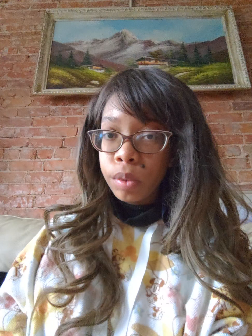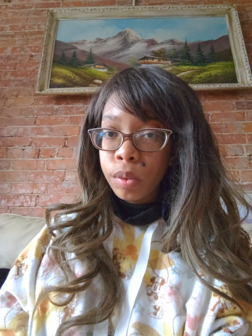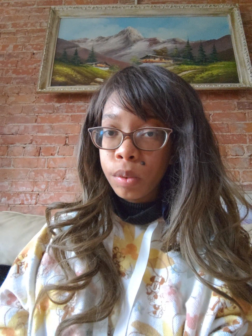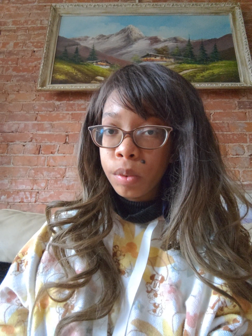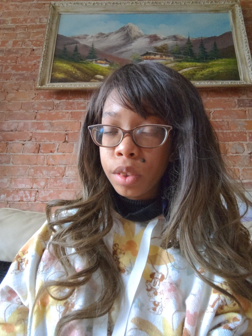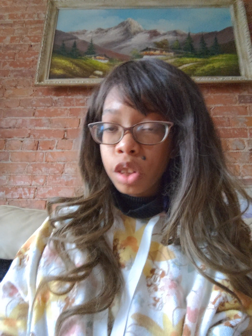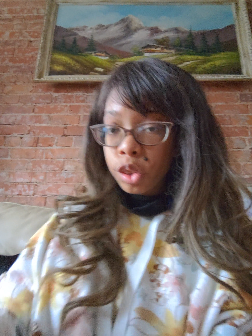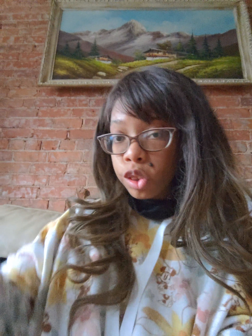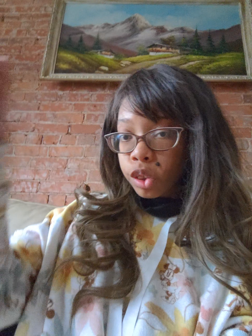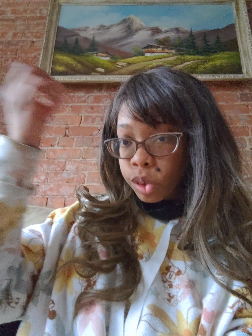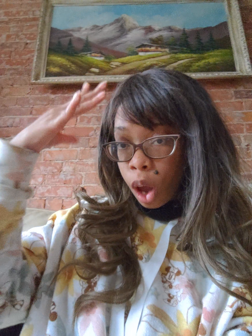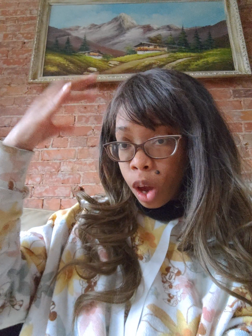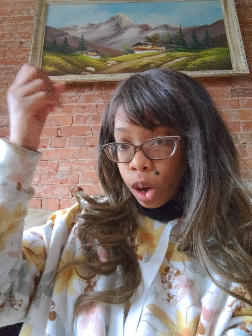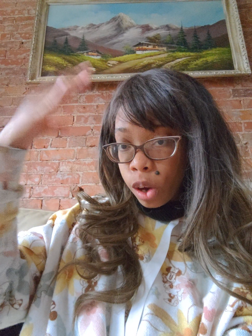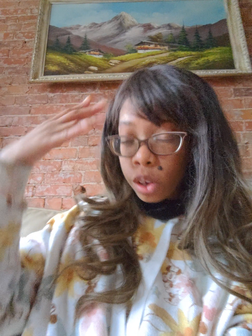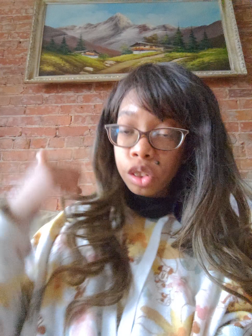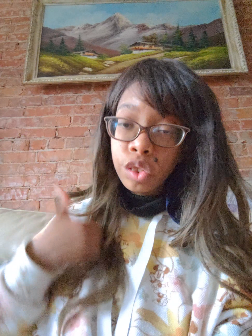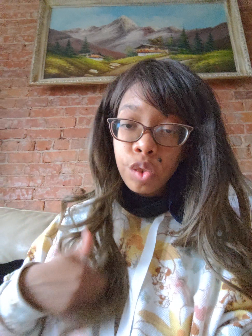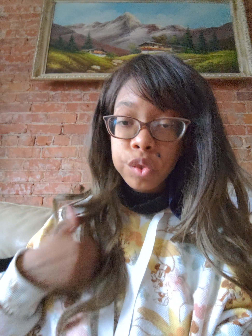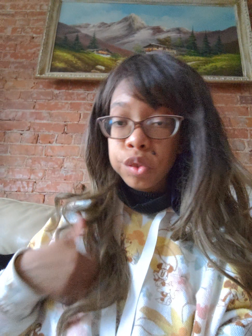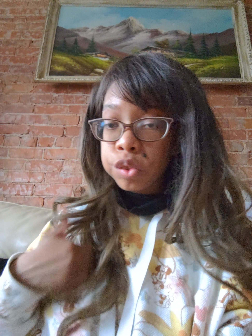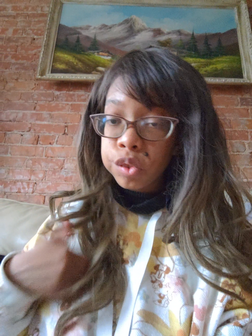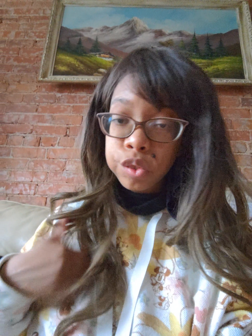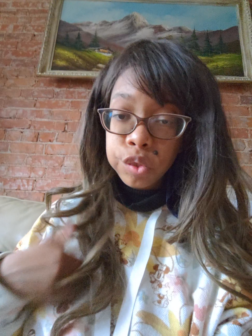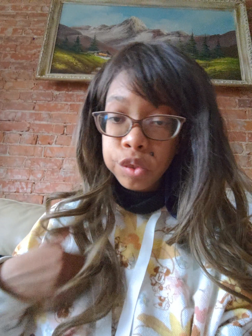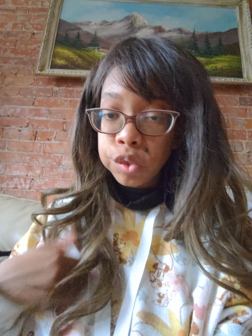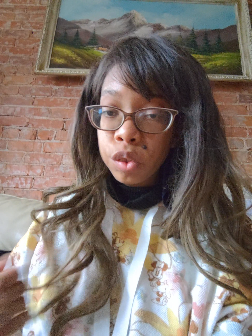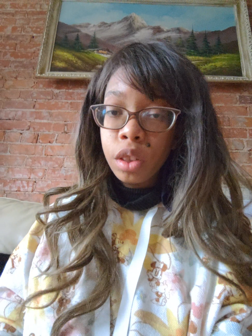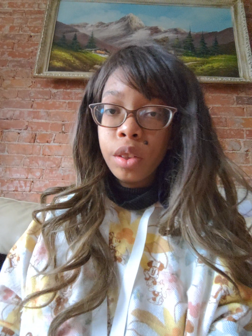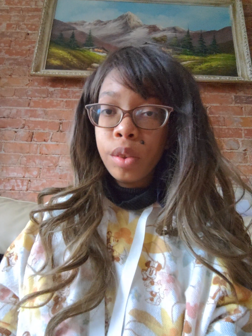shower